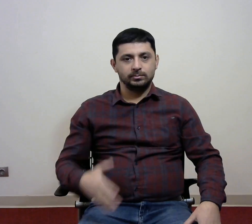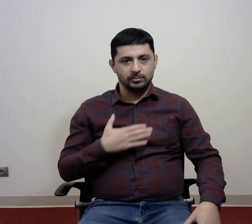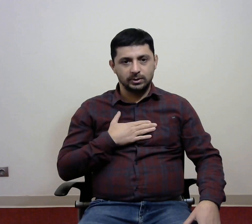mən